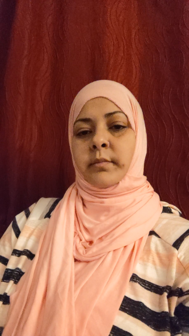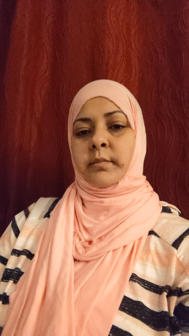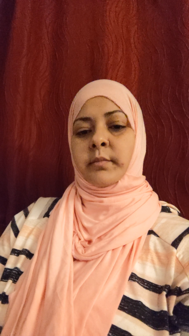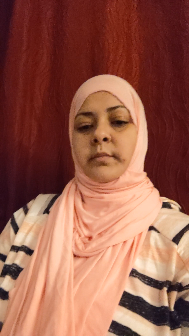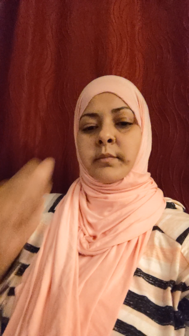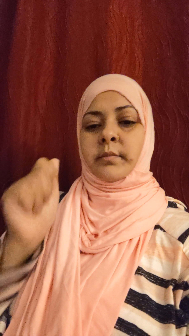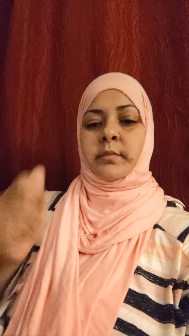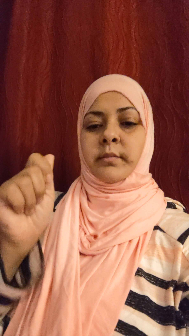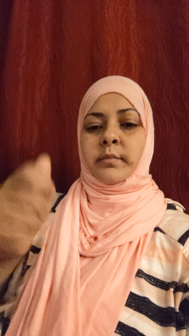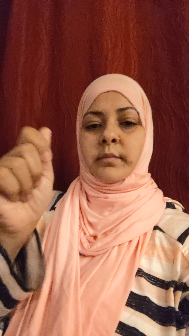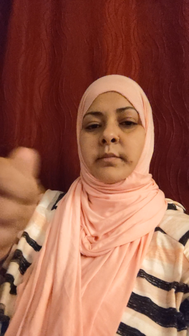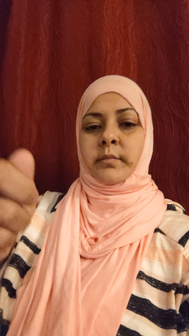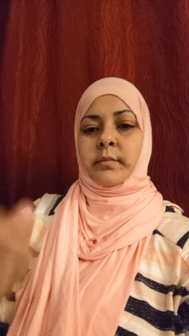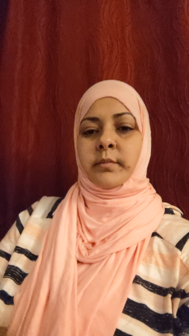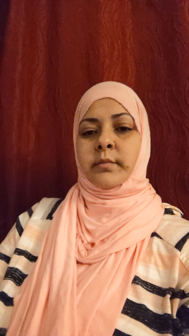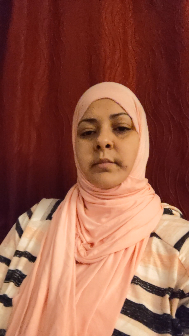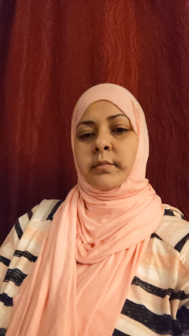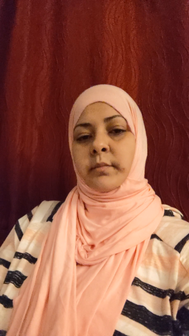cart